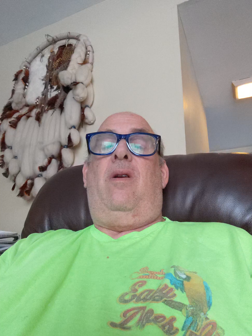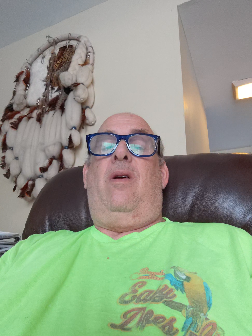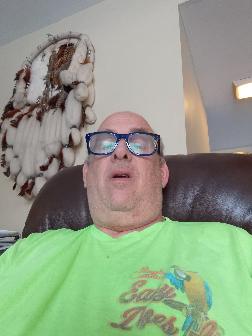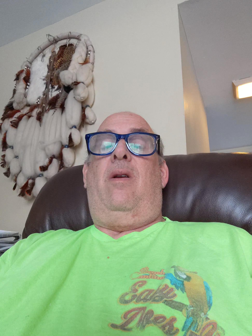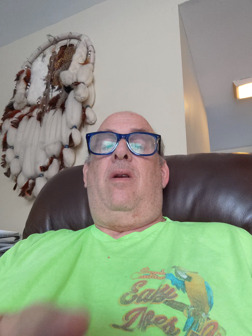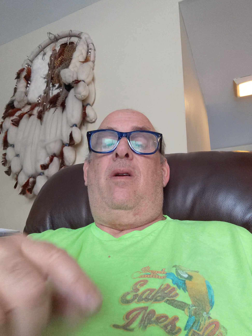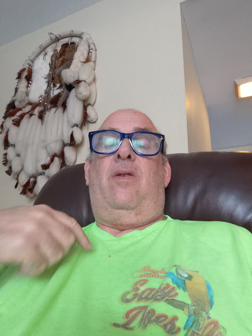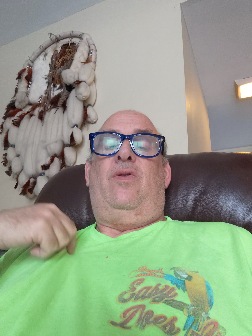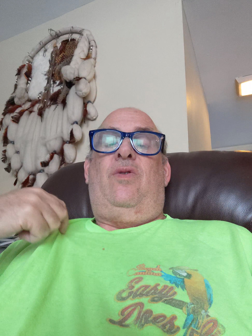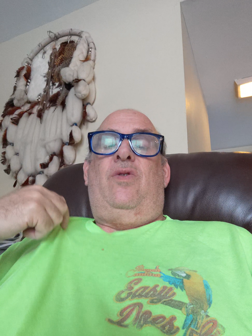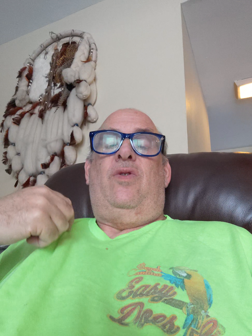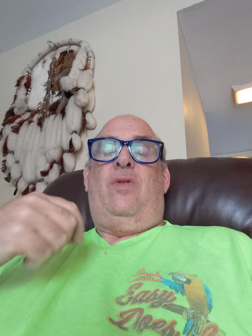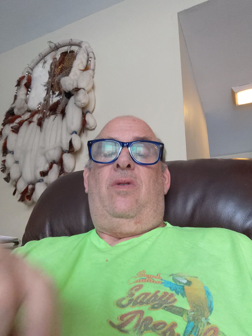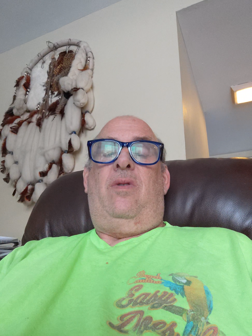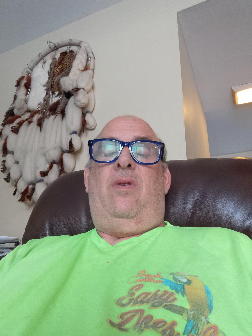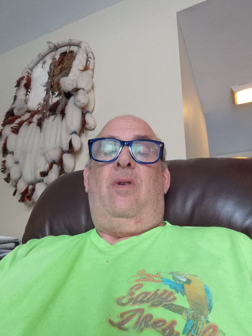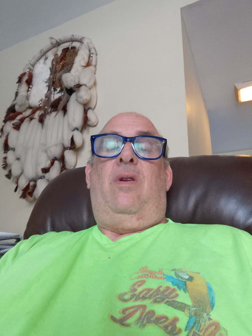shirt